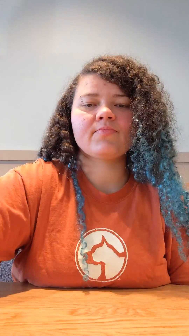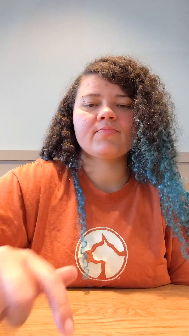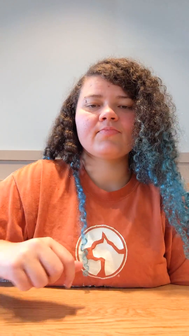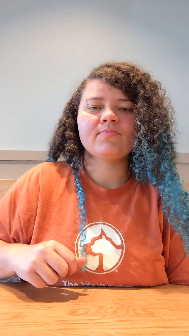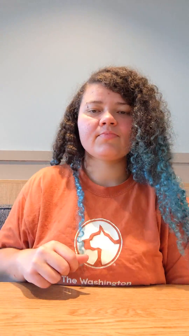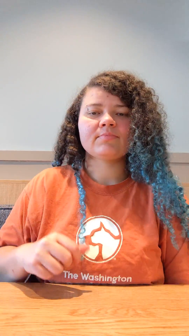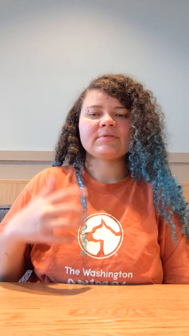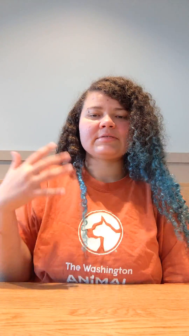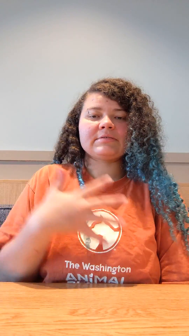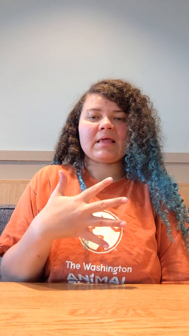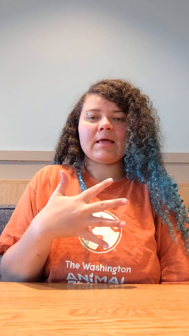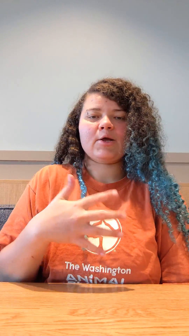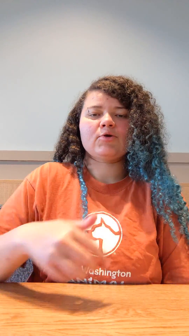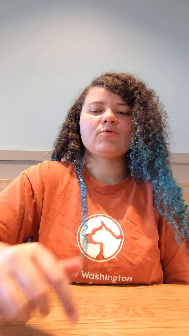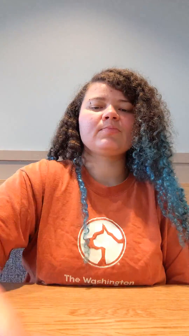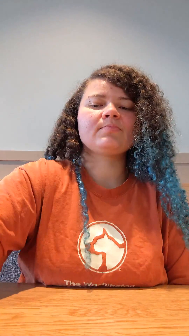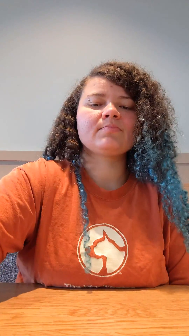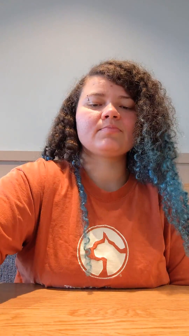scared